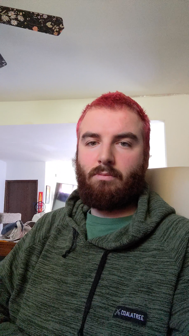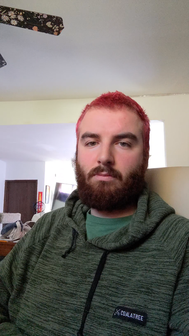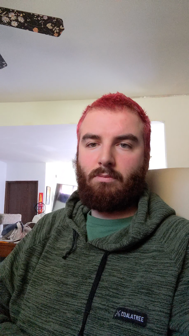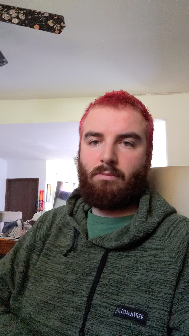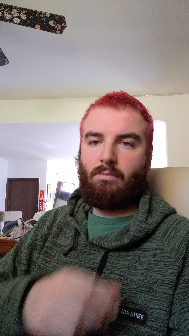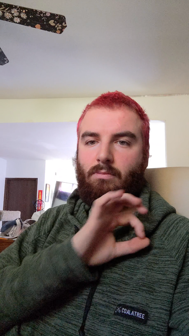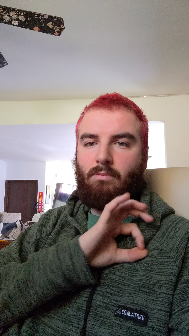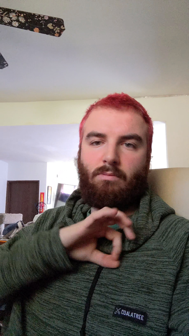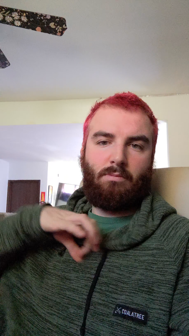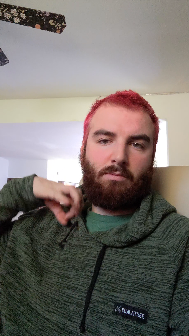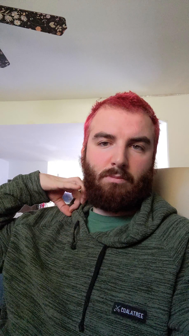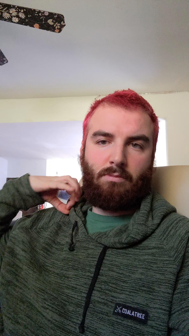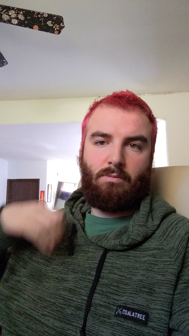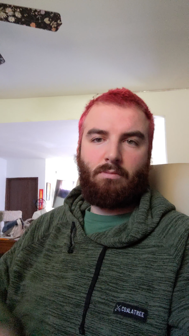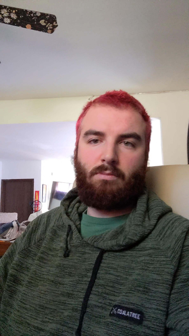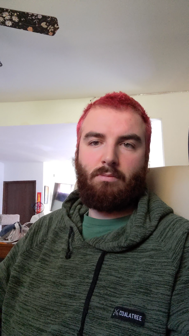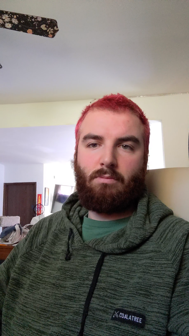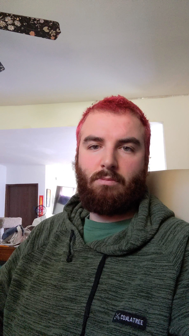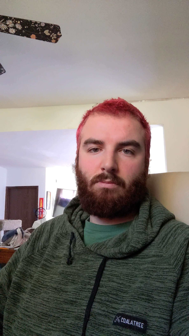beads